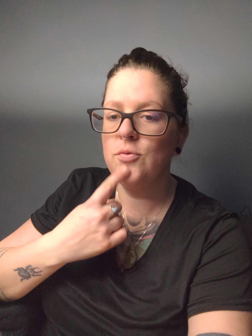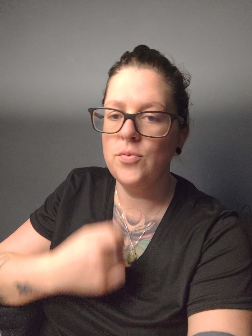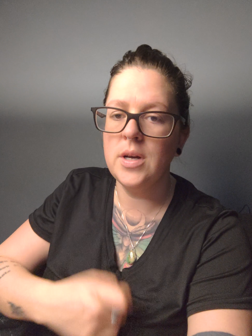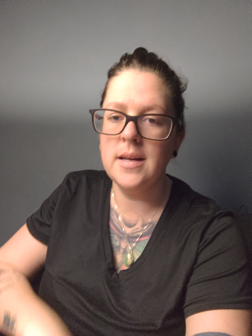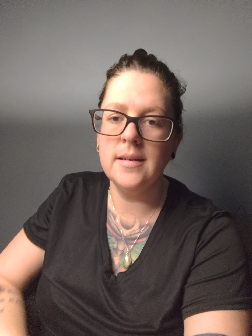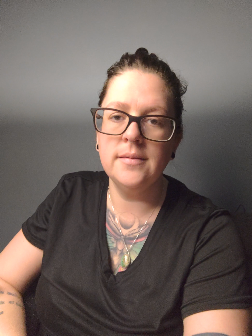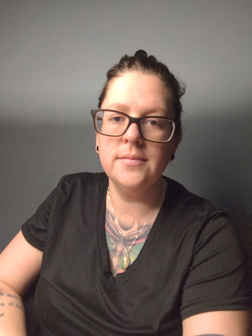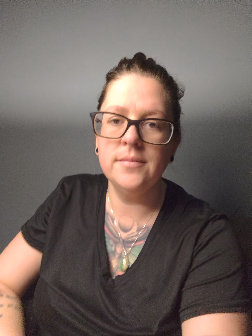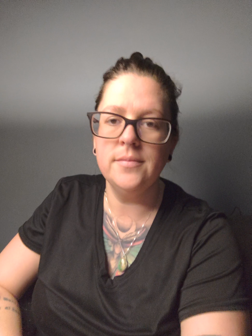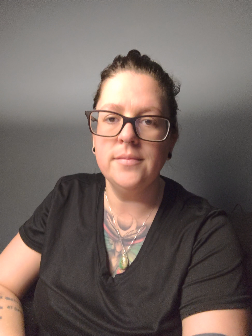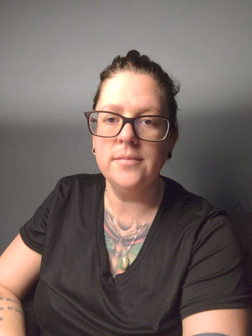red